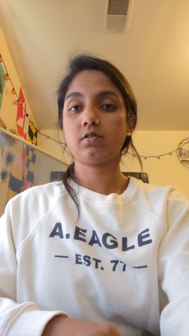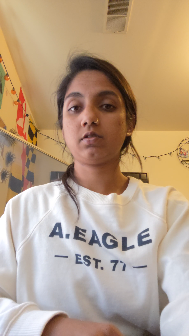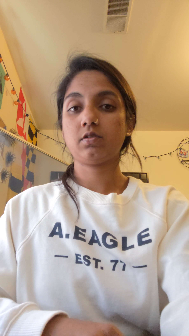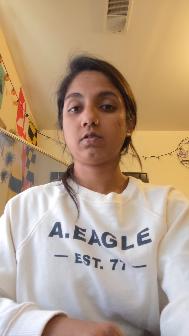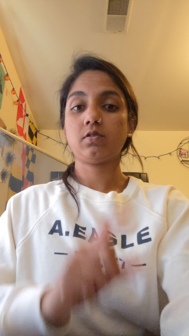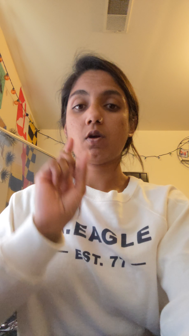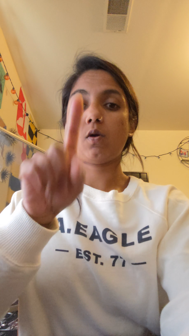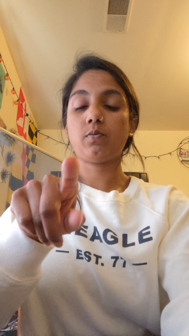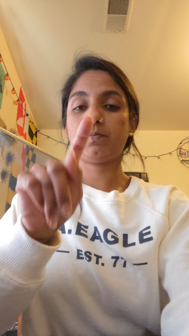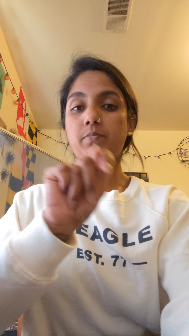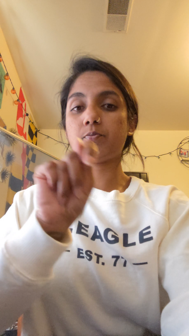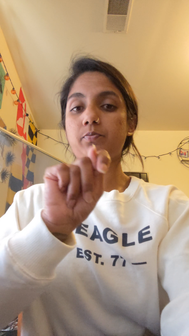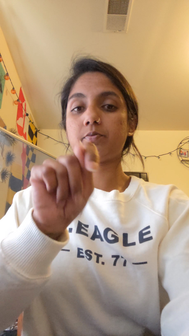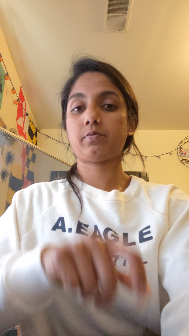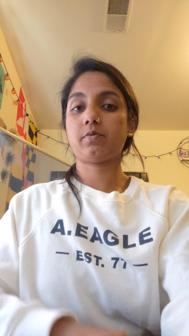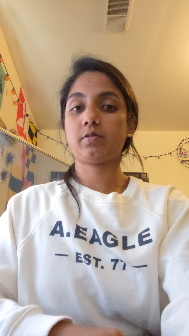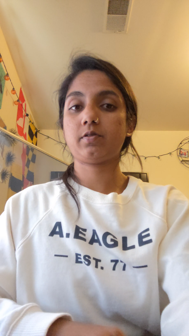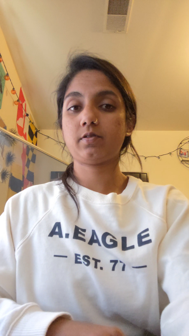go potty